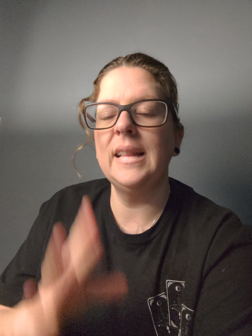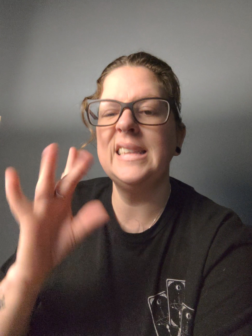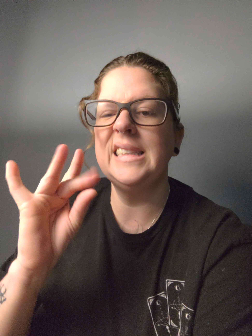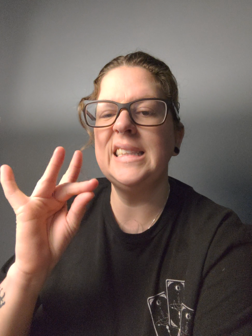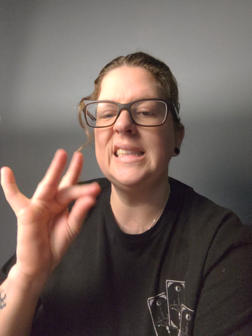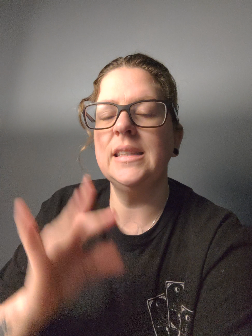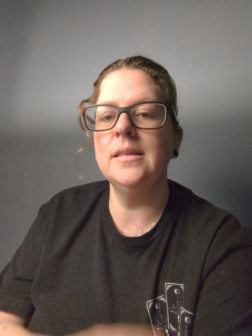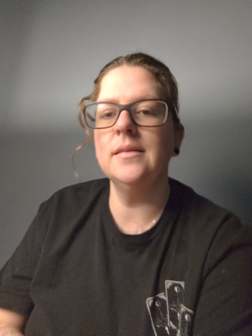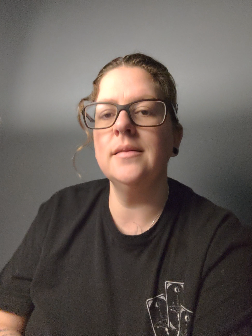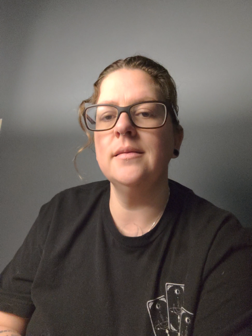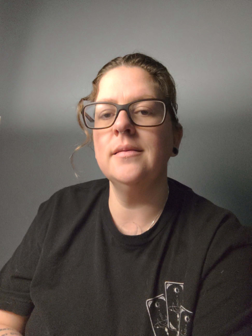sticky